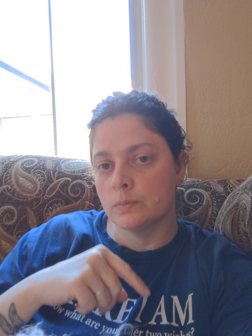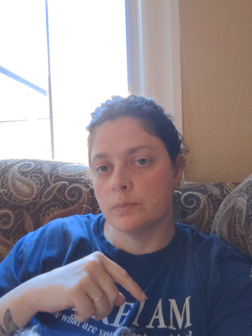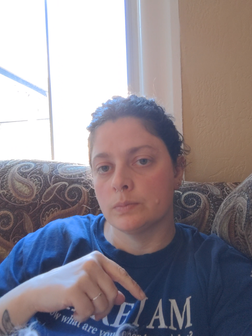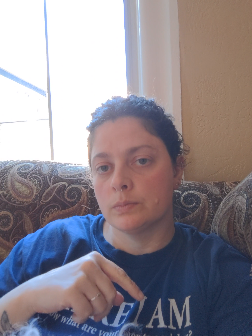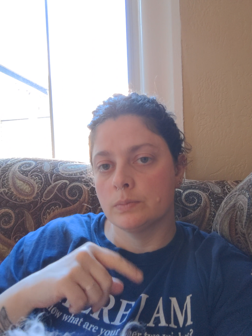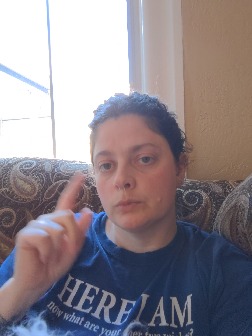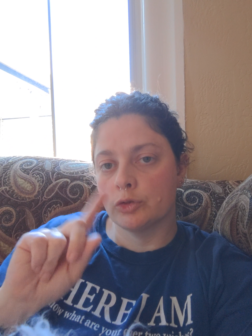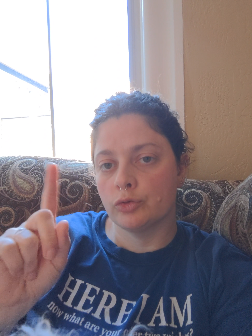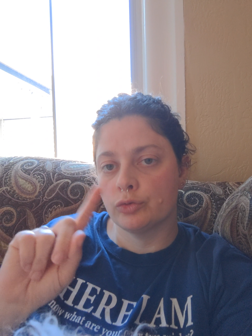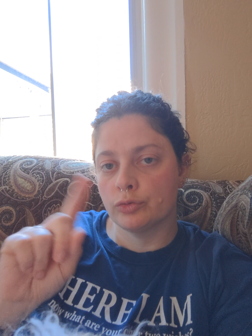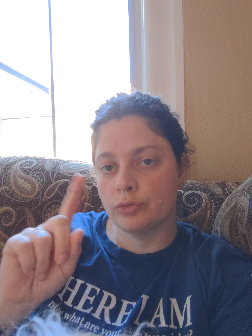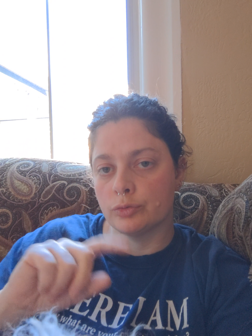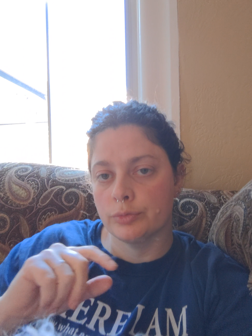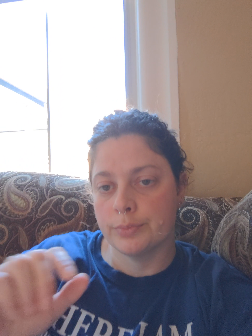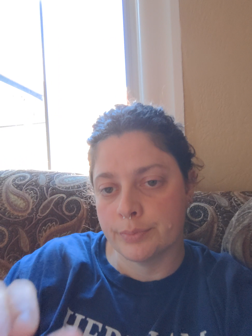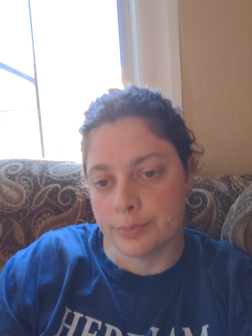where